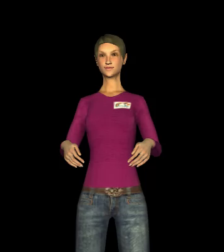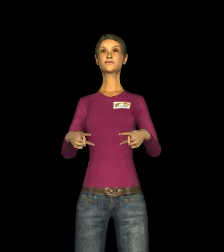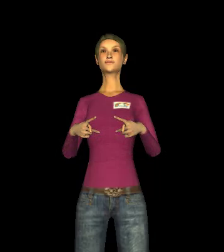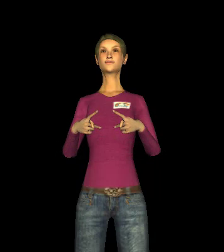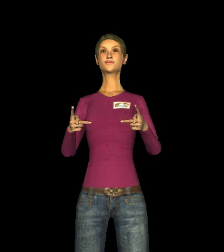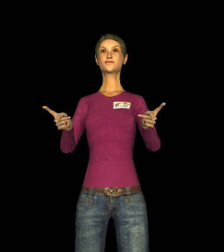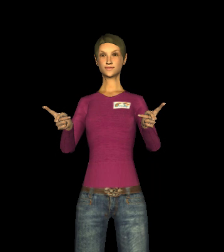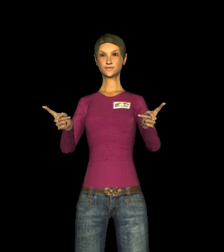عام